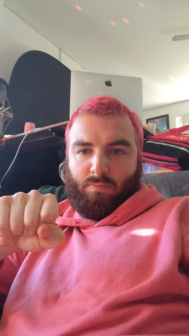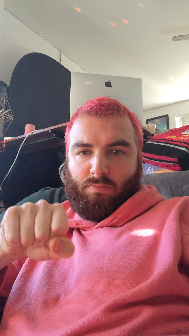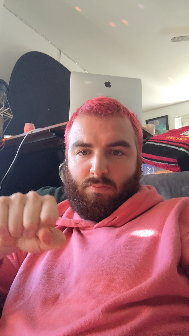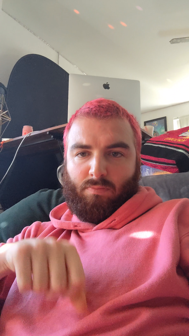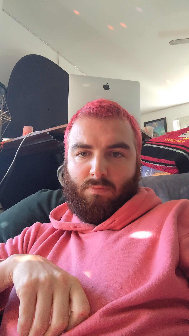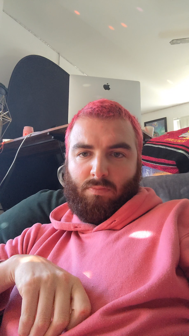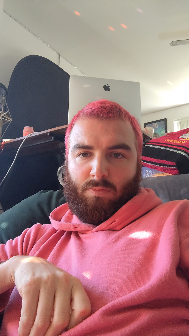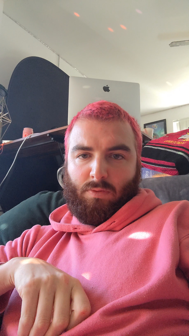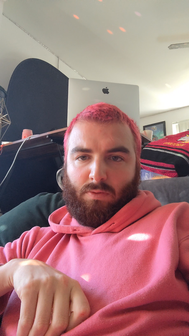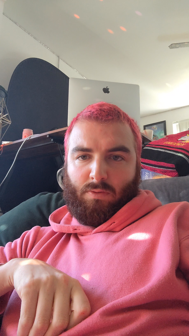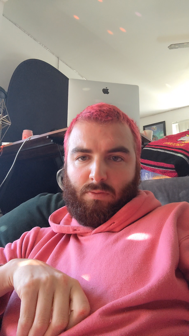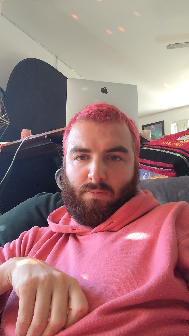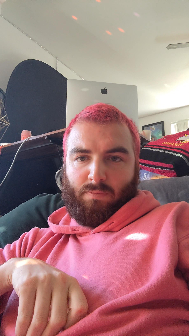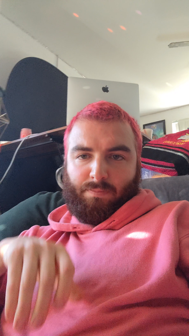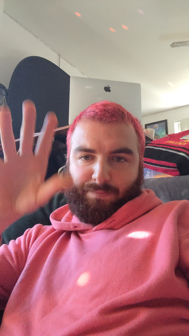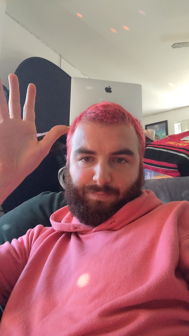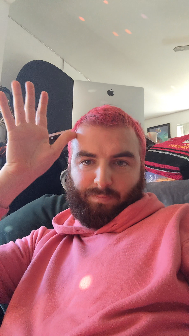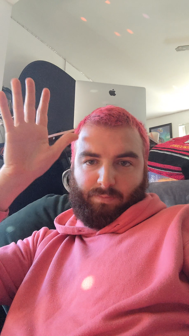moose